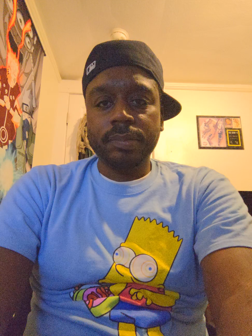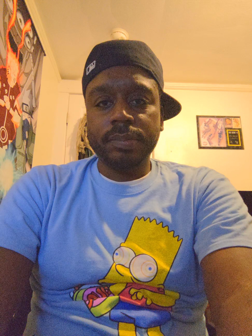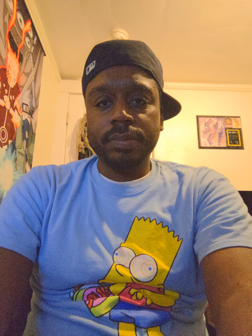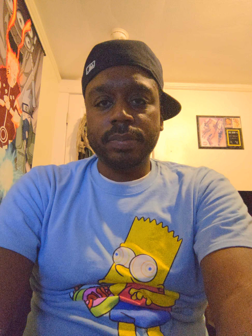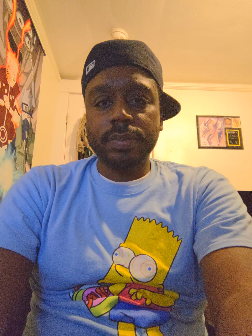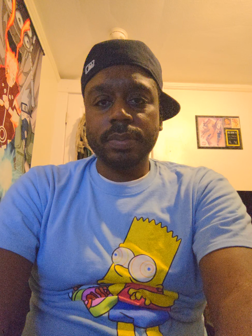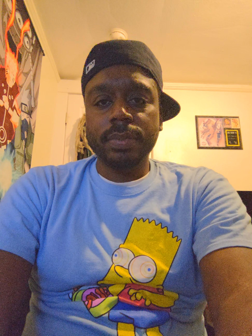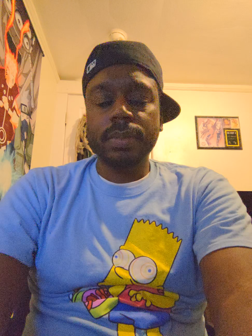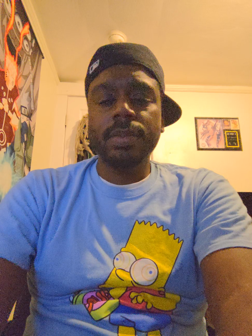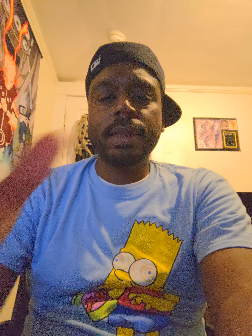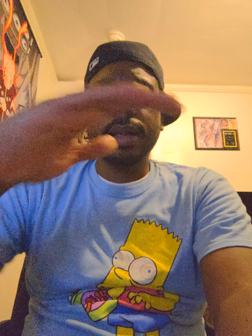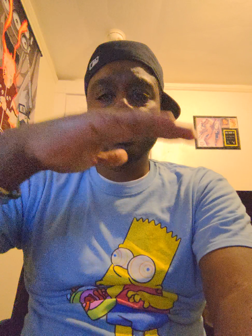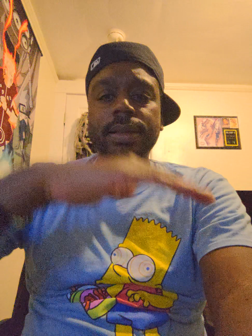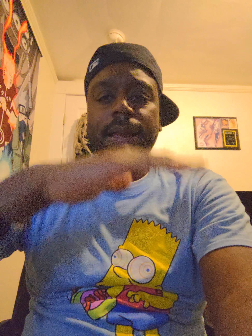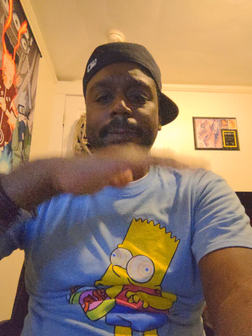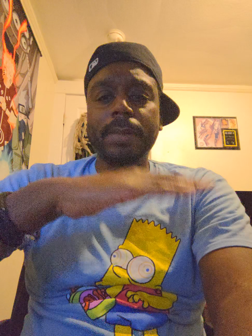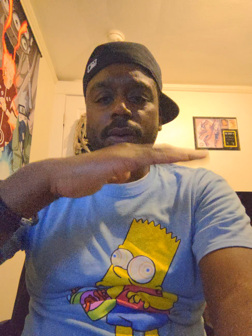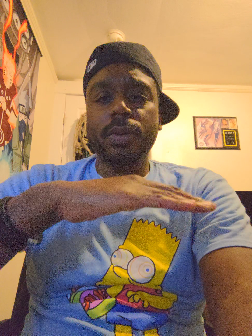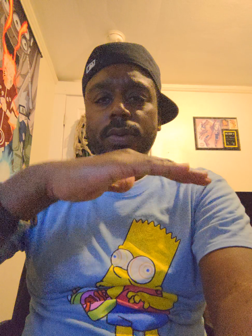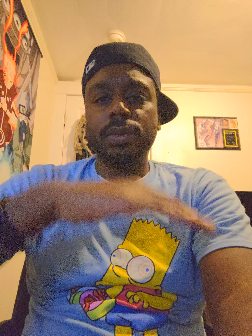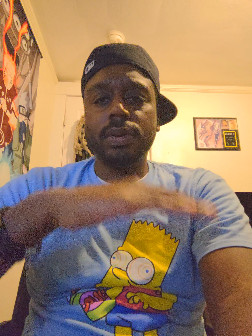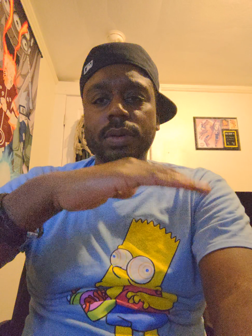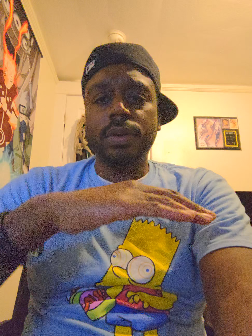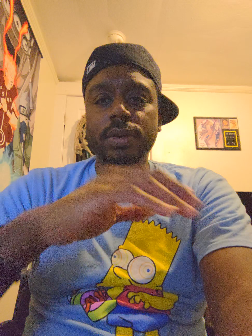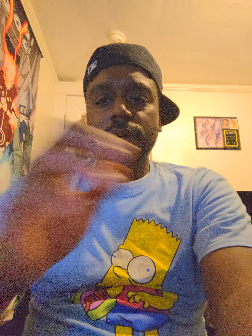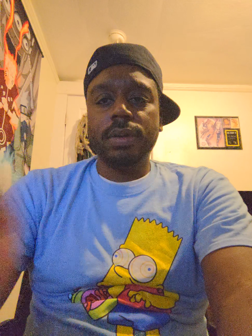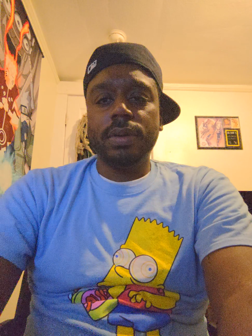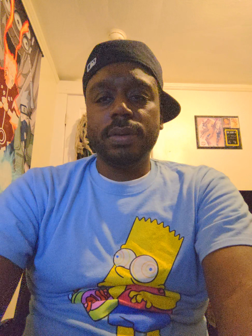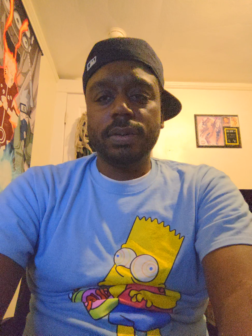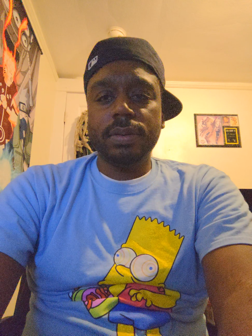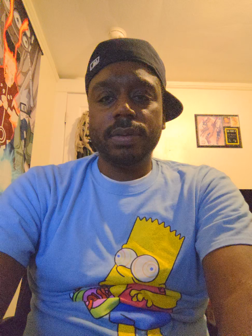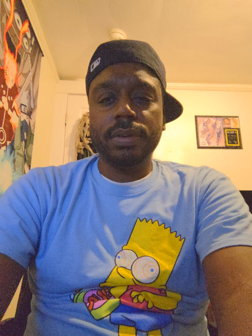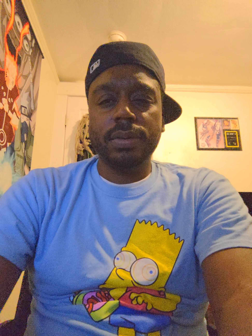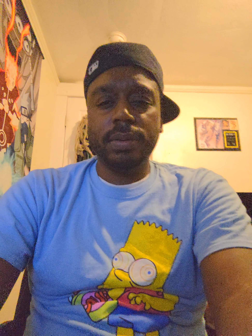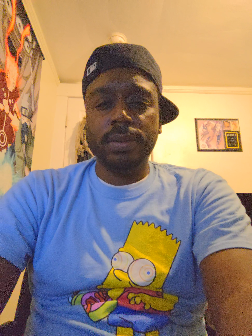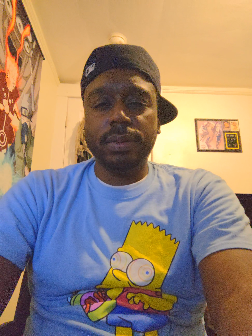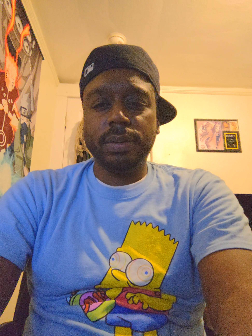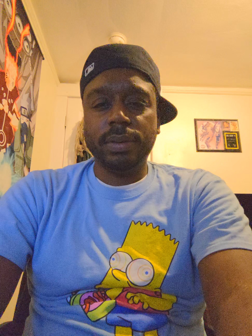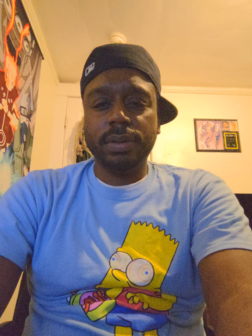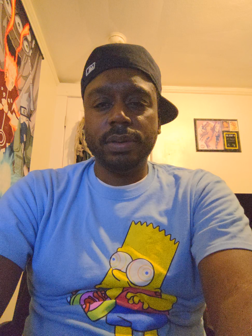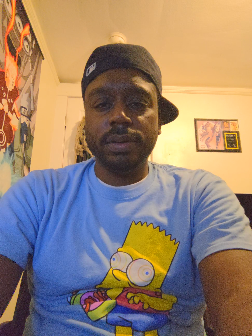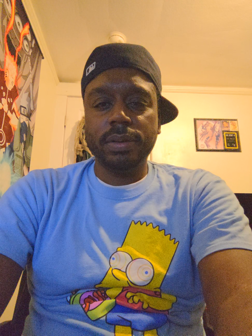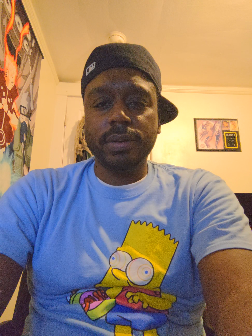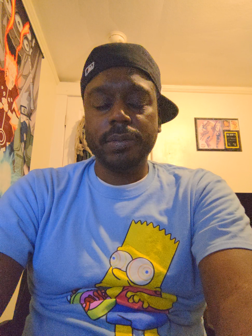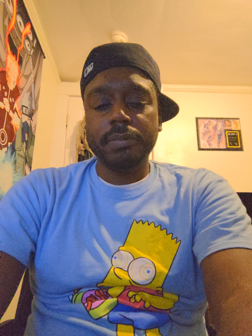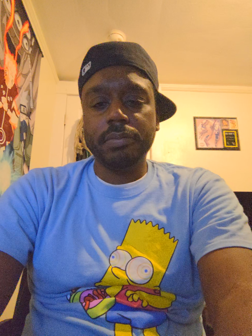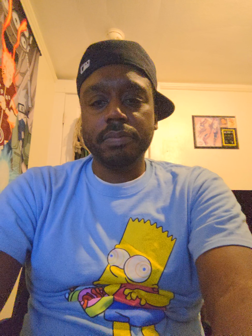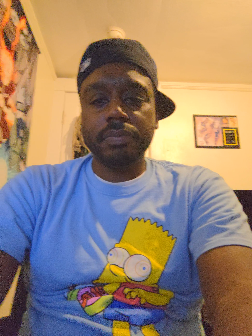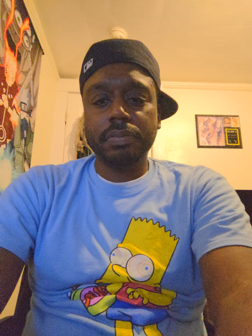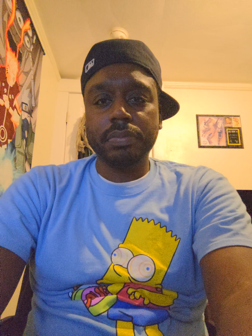table